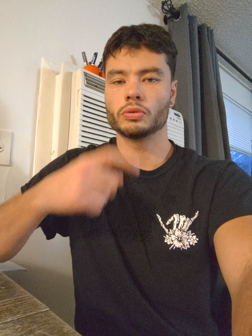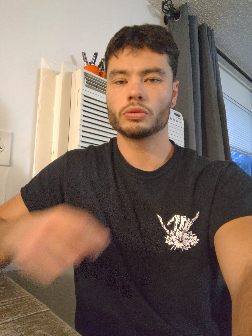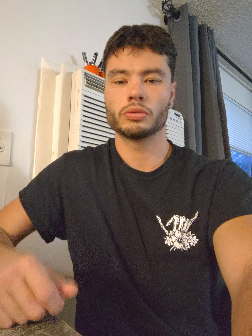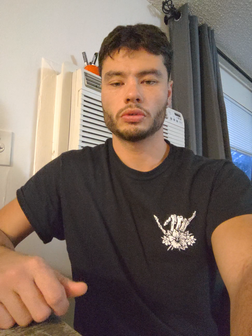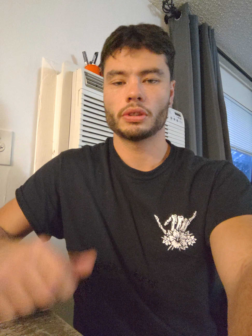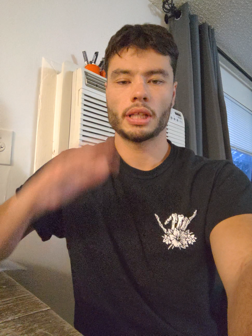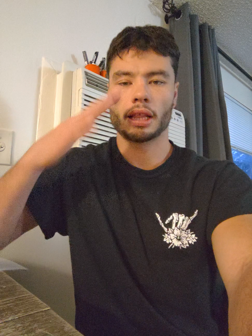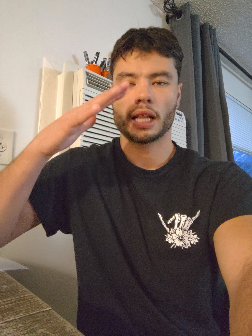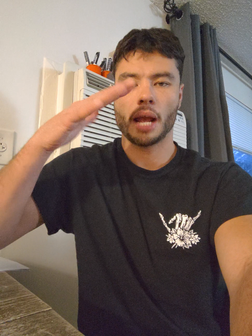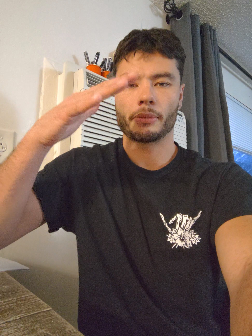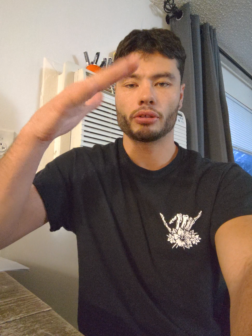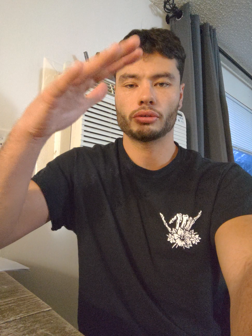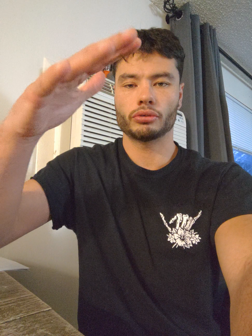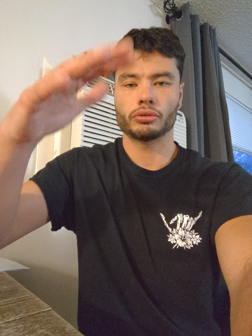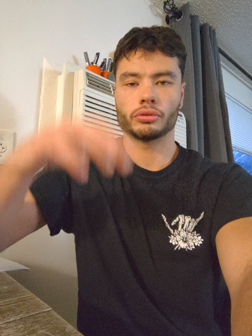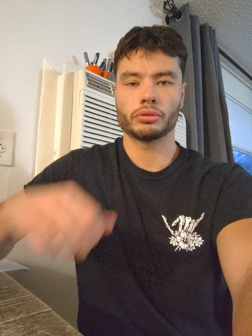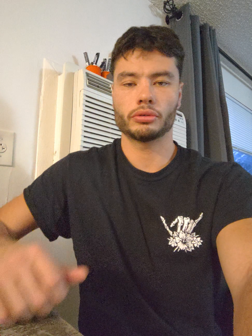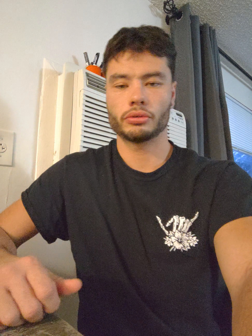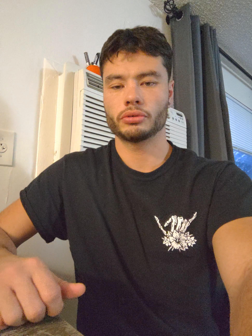helicopter